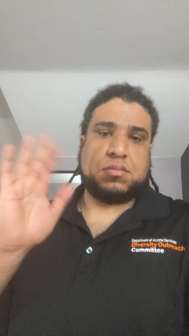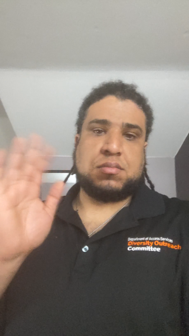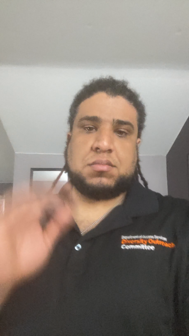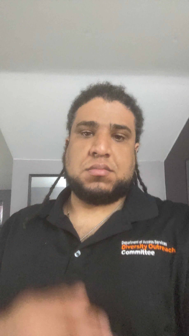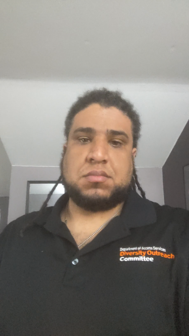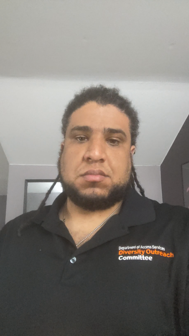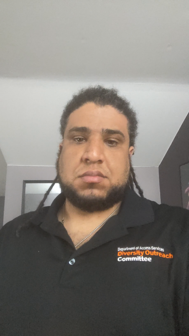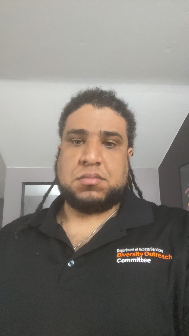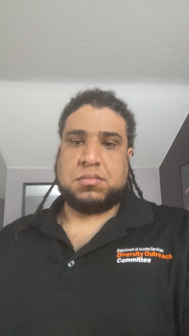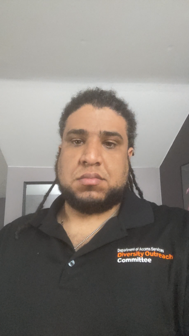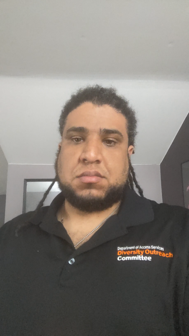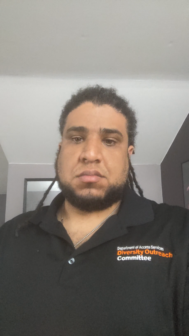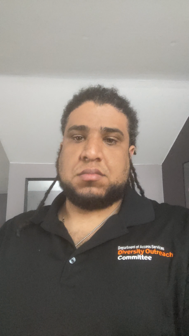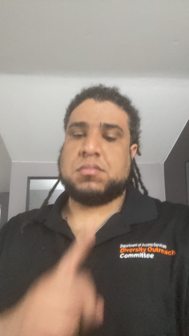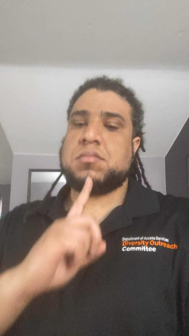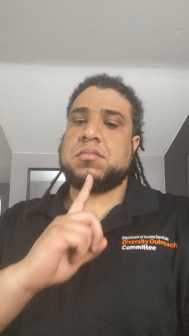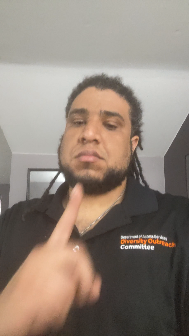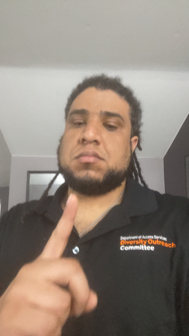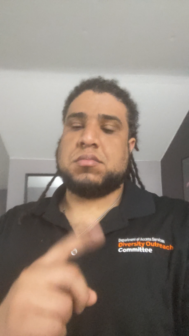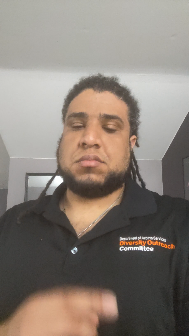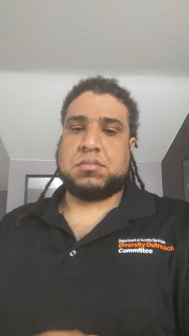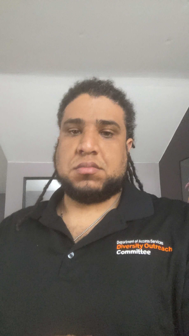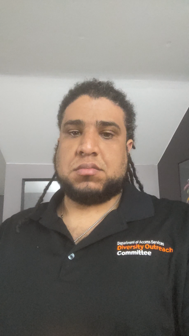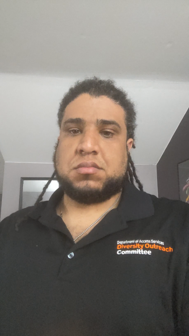is